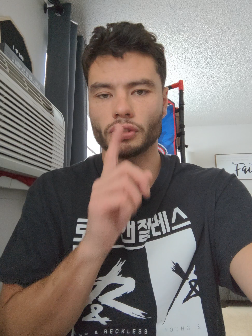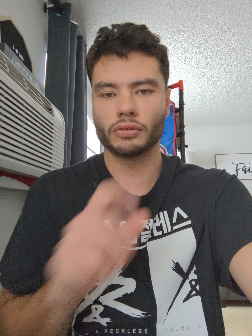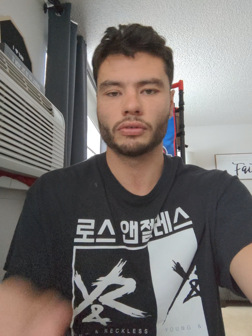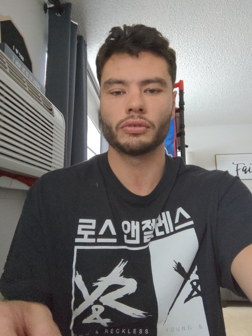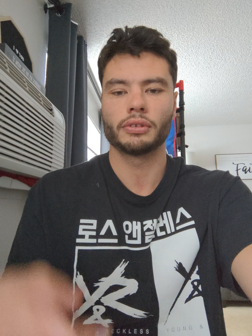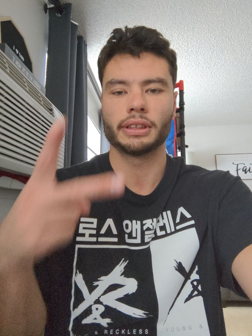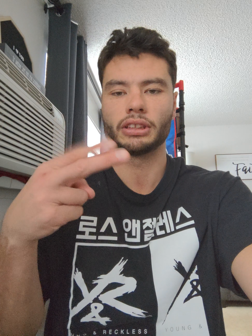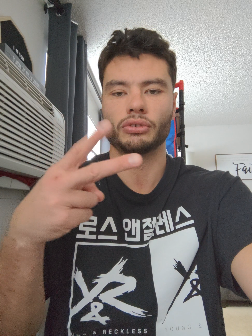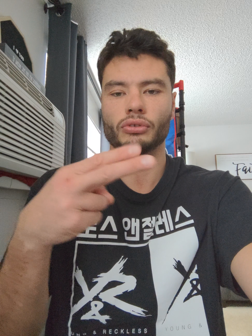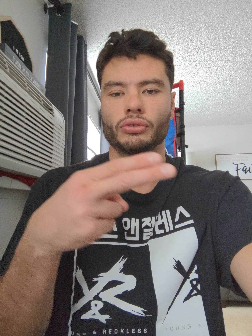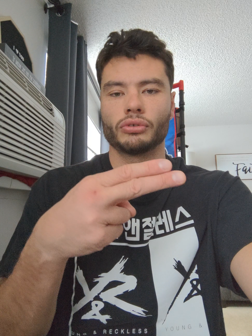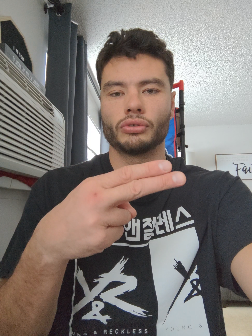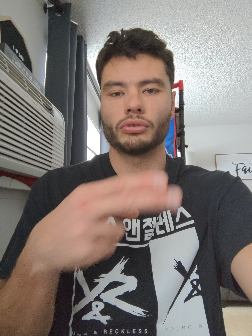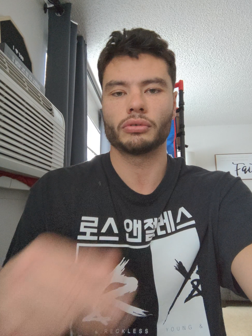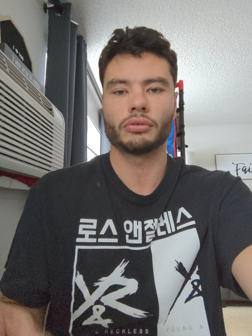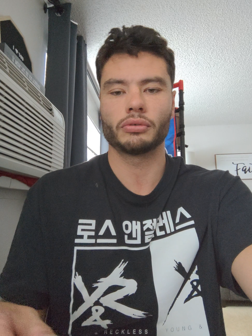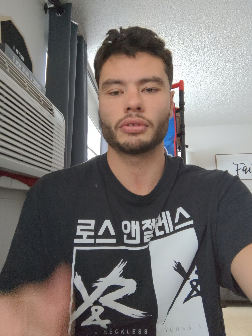scissors